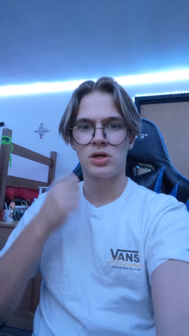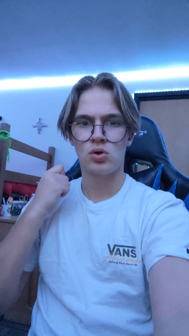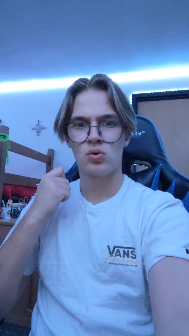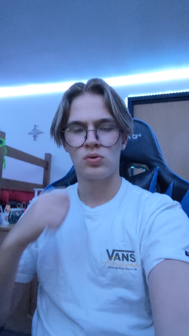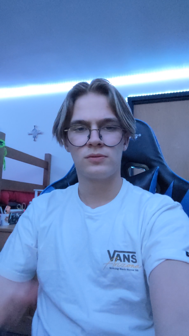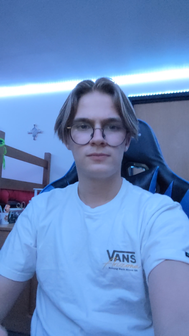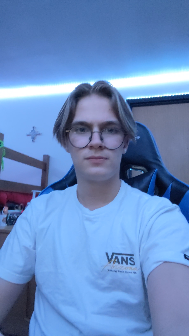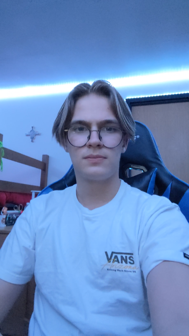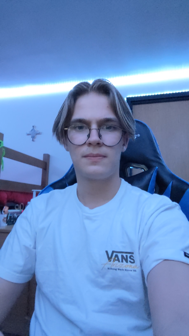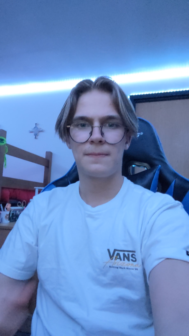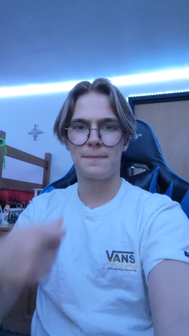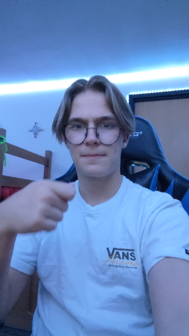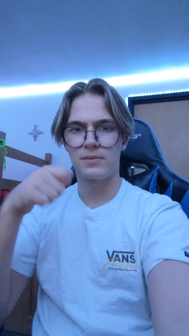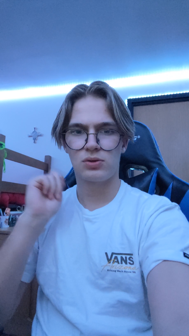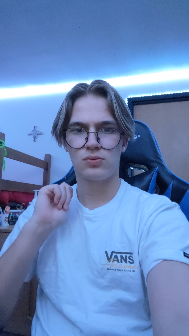rip